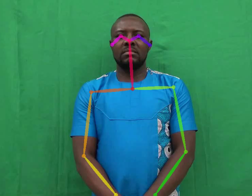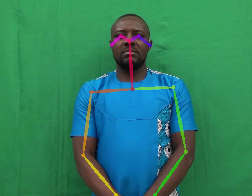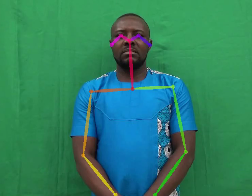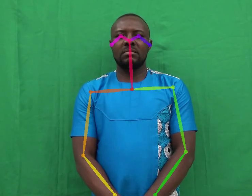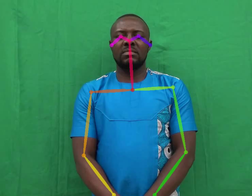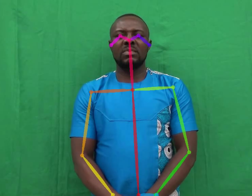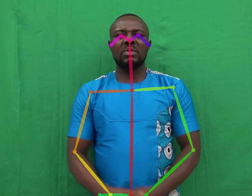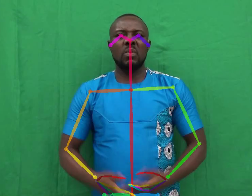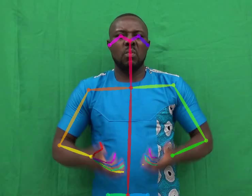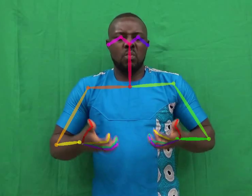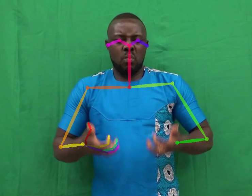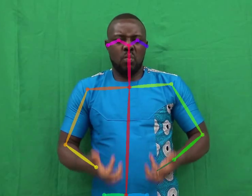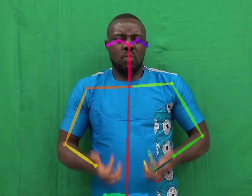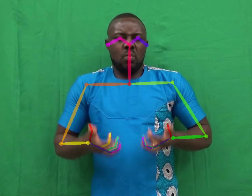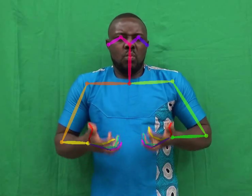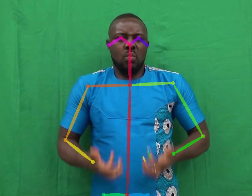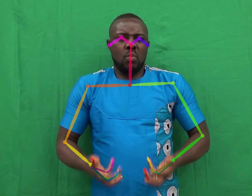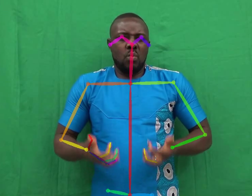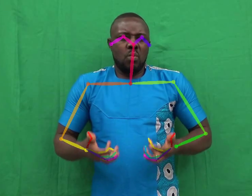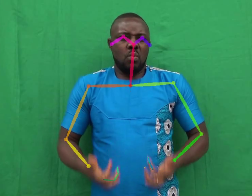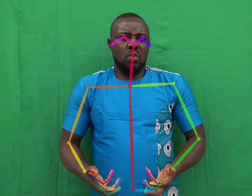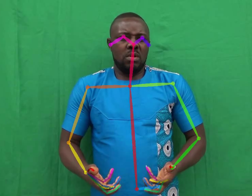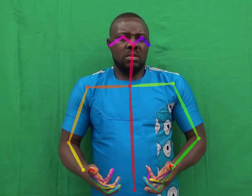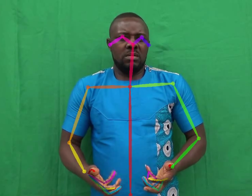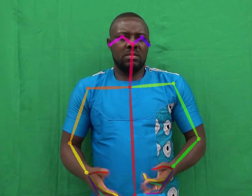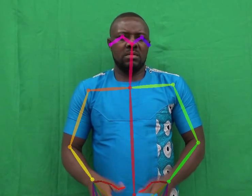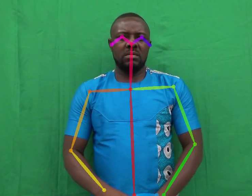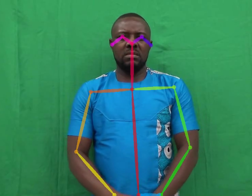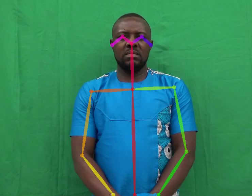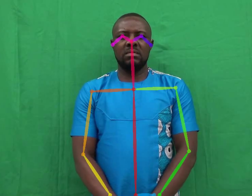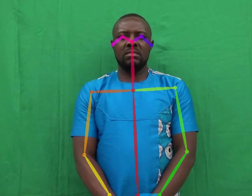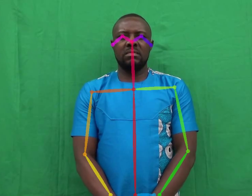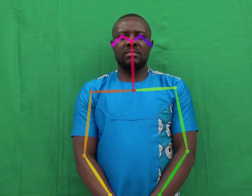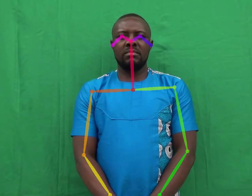weight